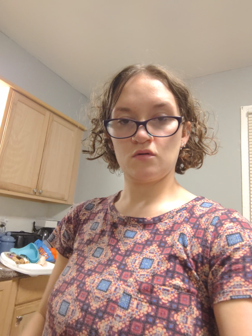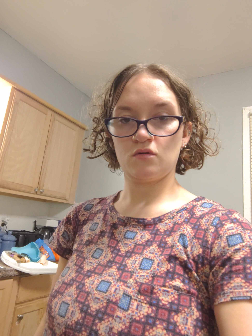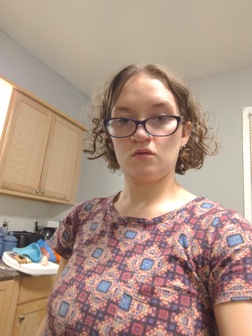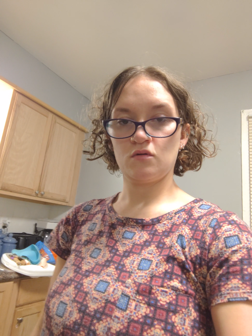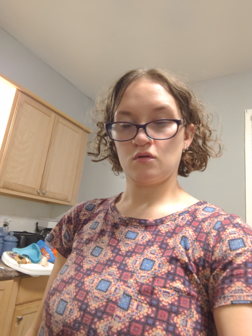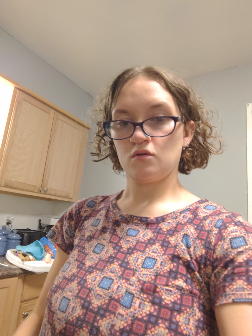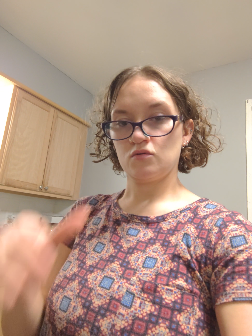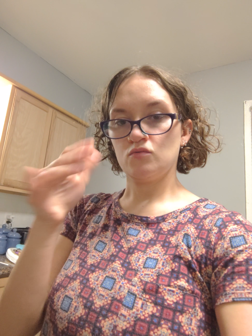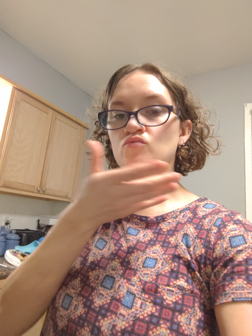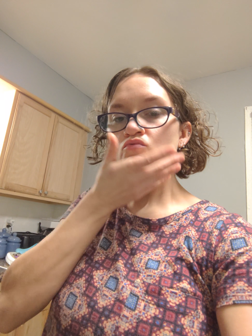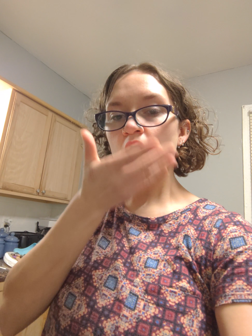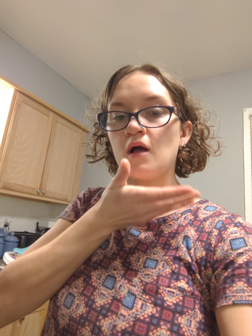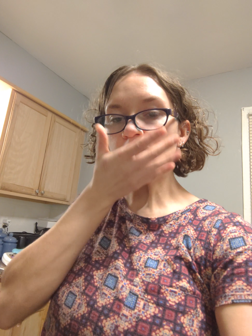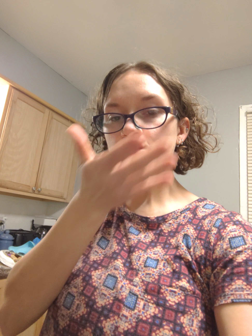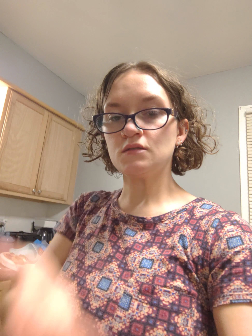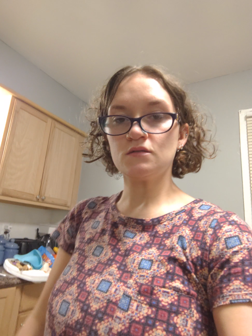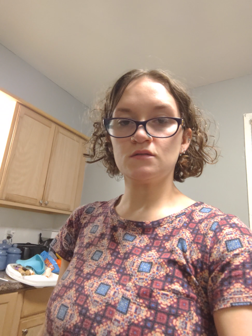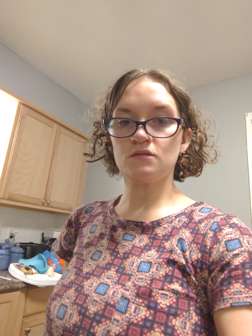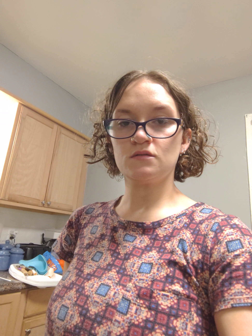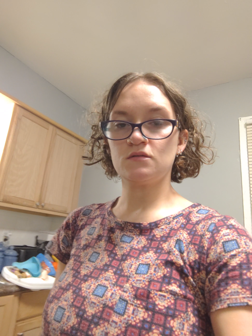grass